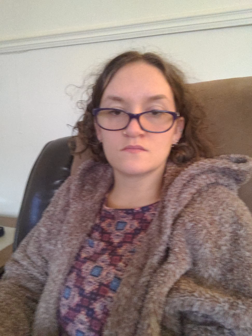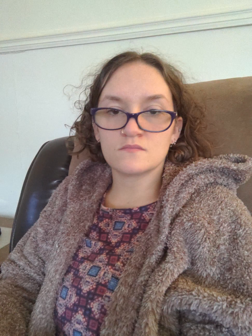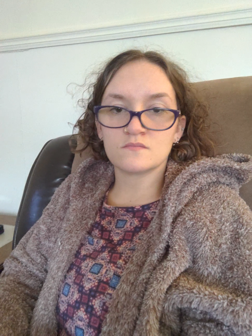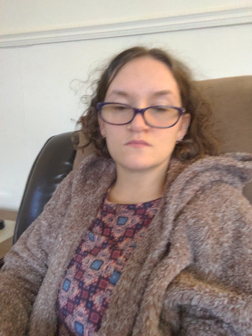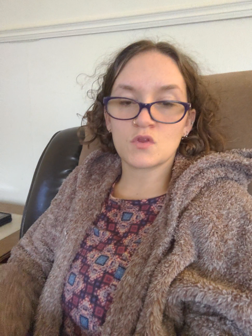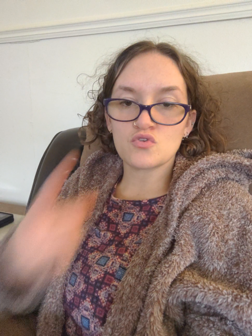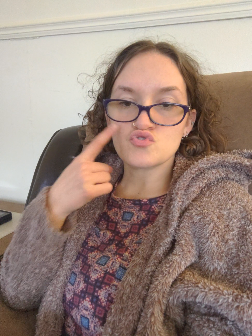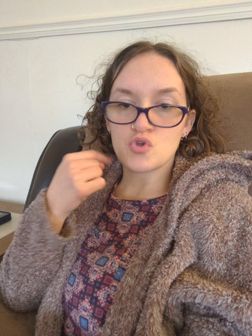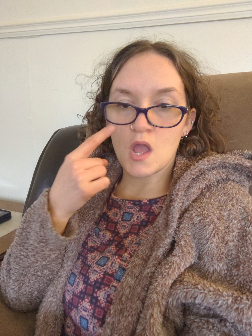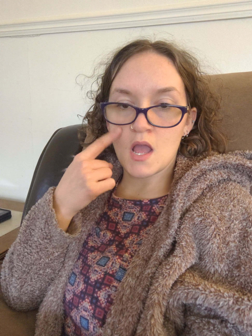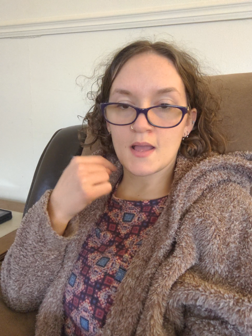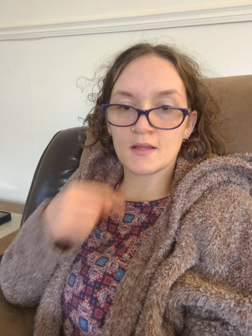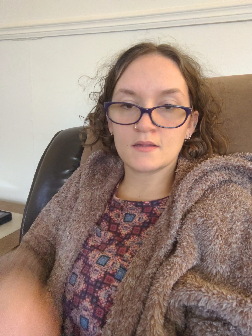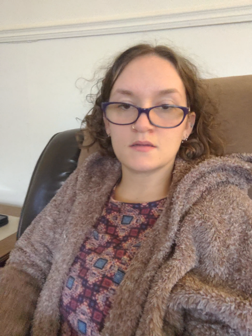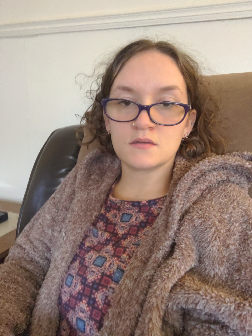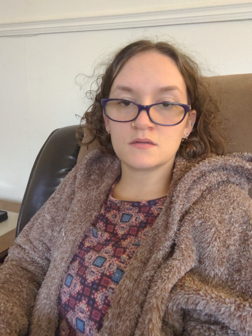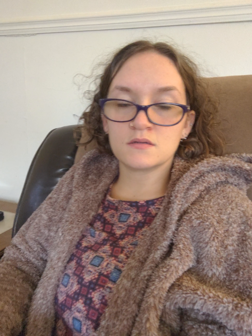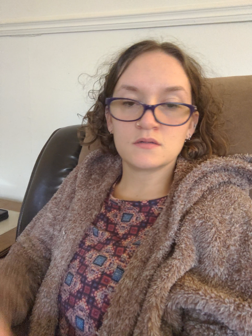cry